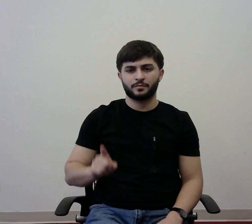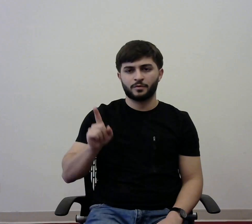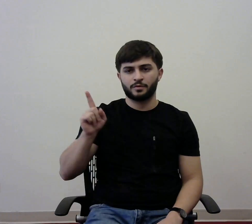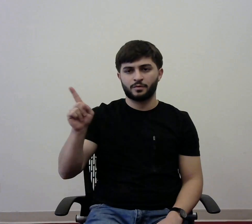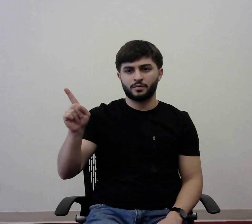O